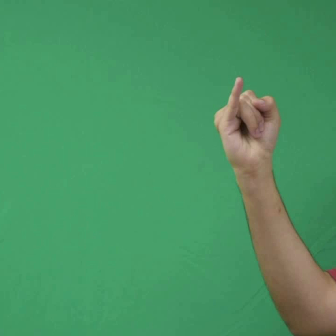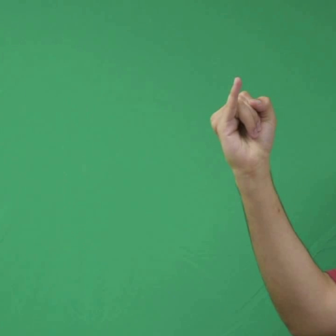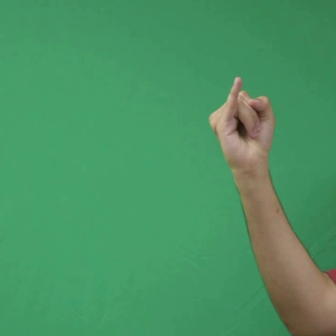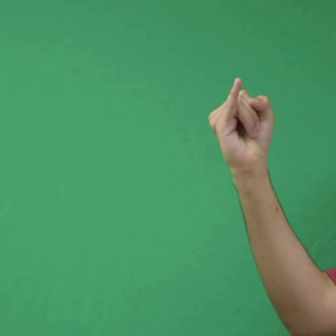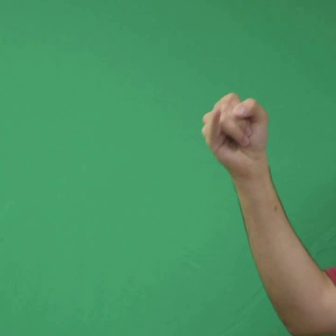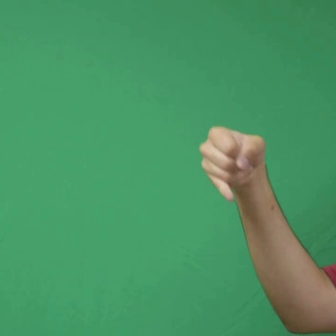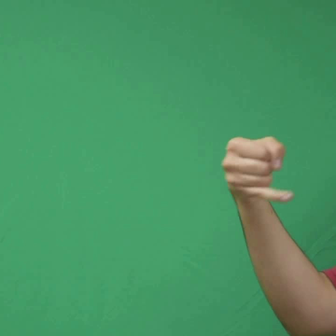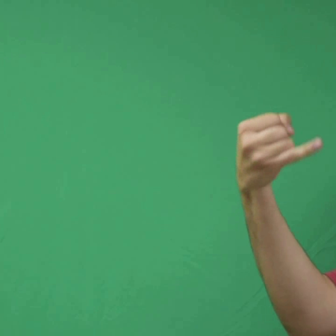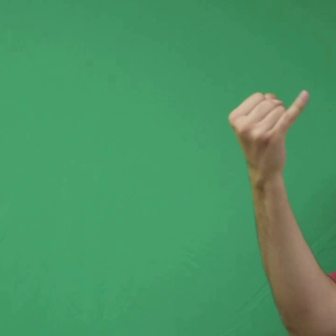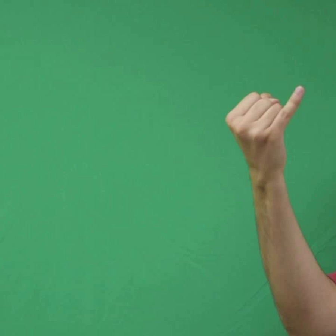J